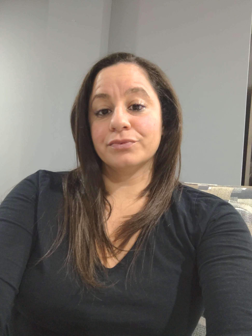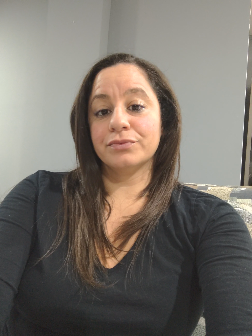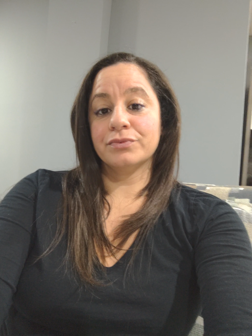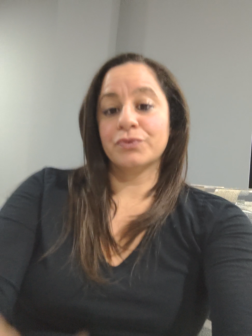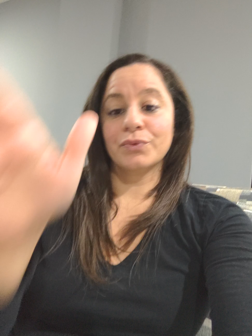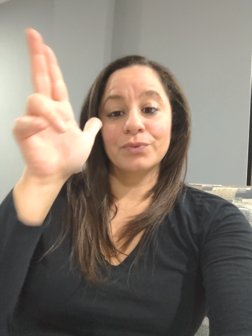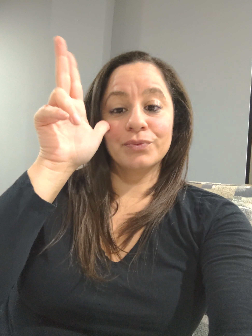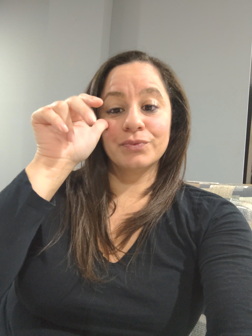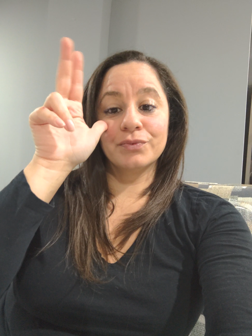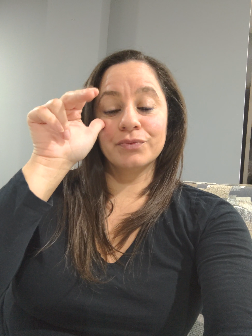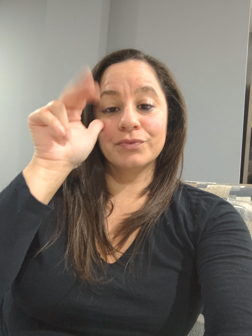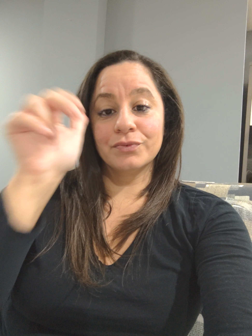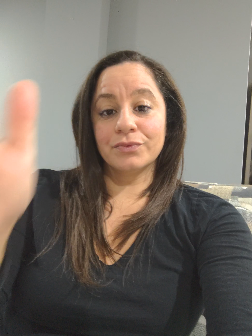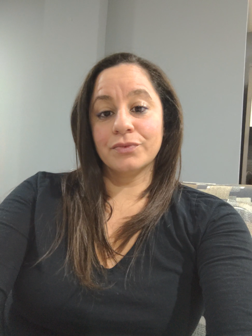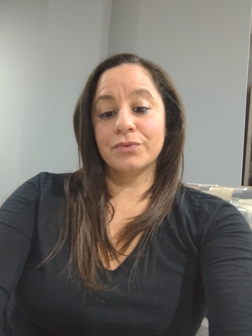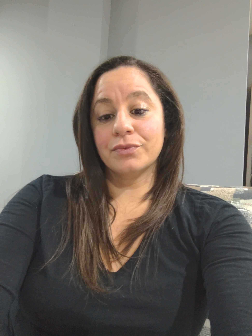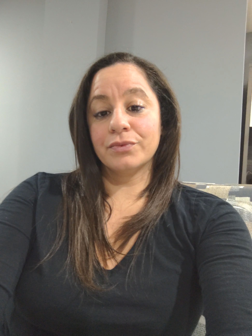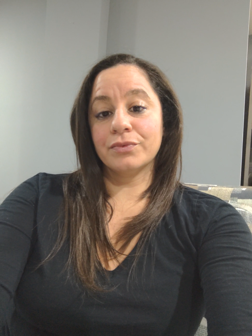horse